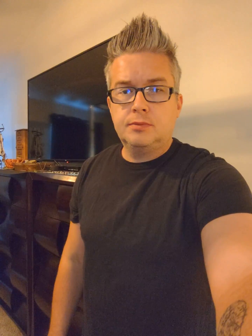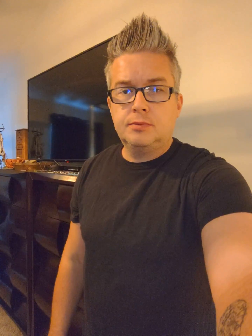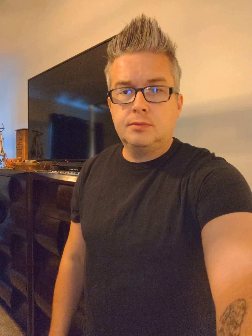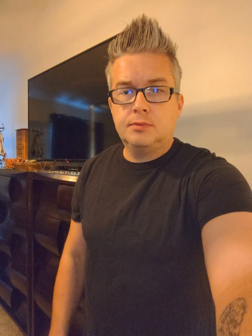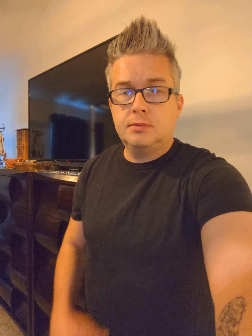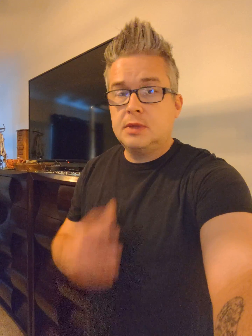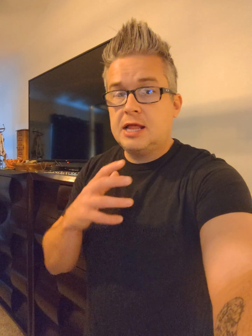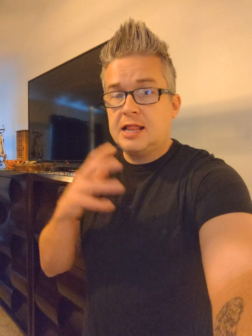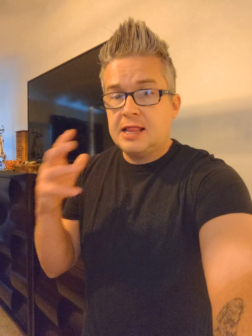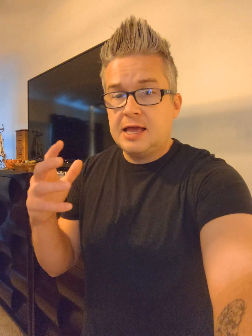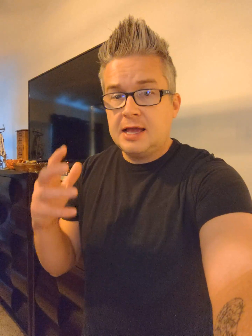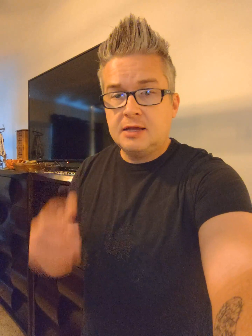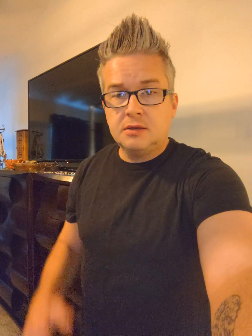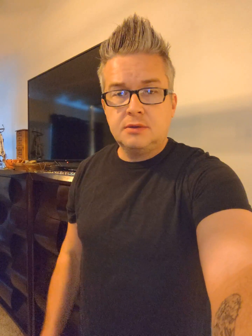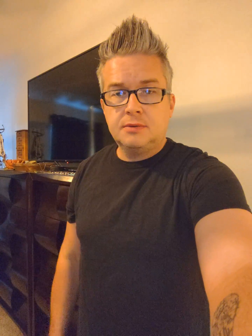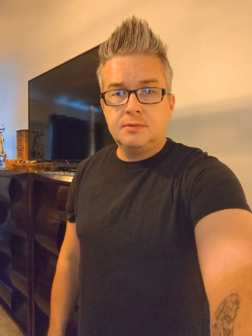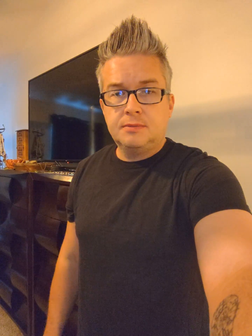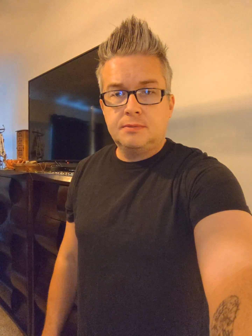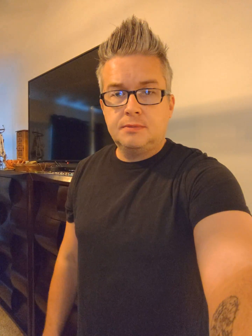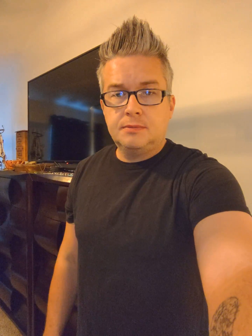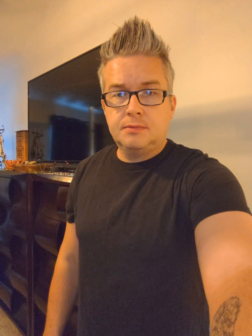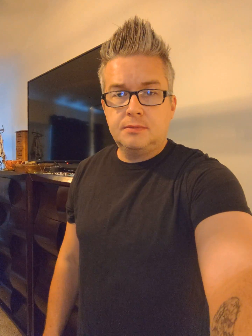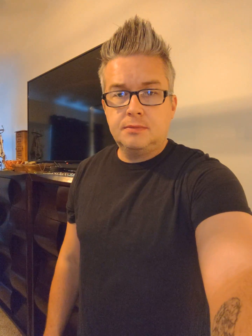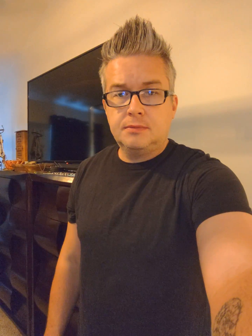a lot